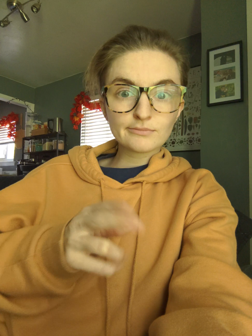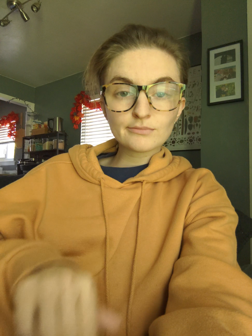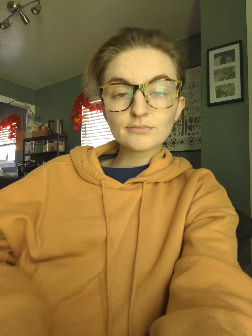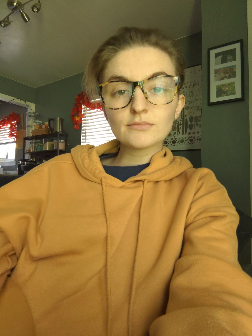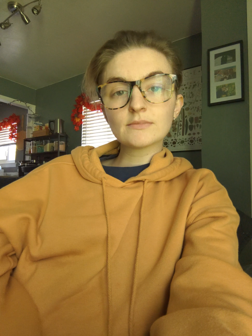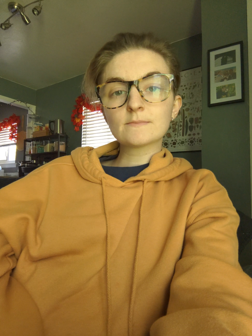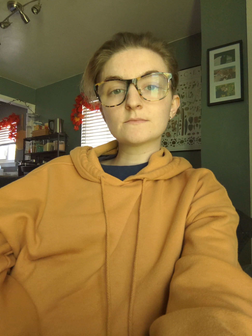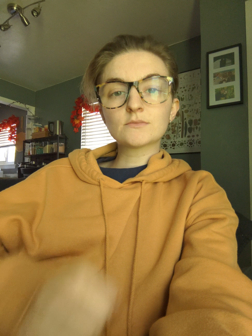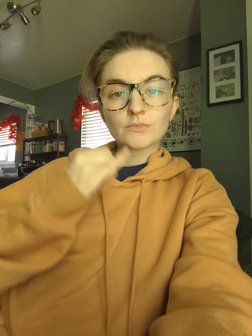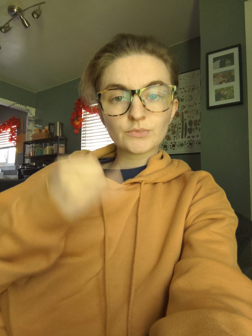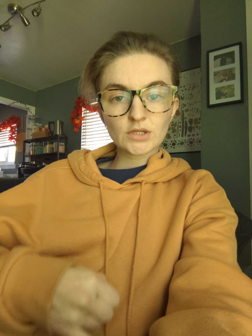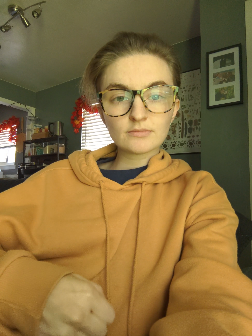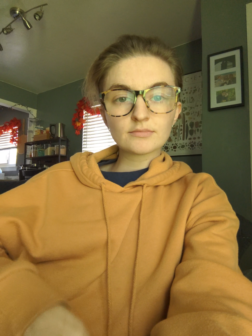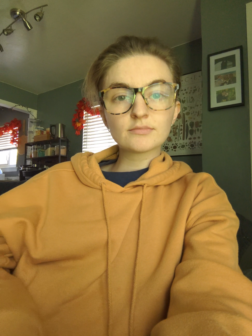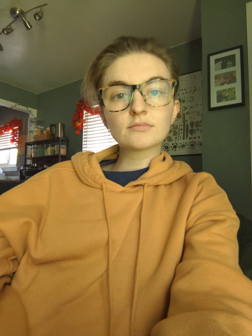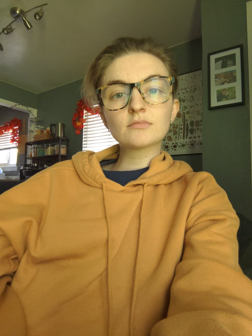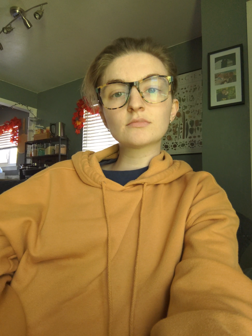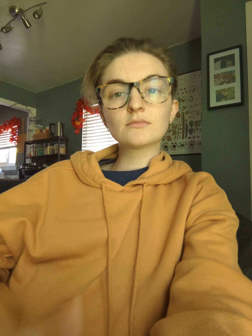last